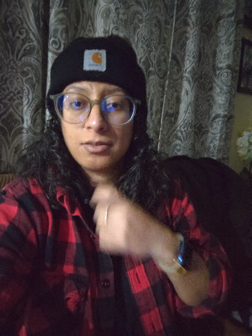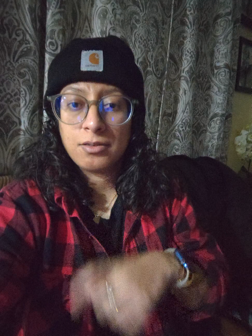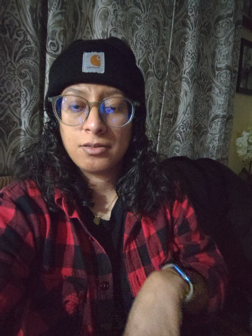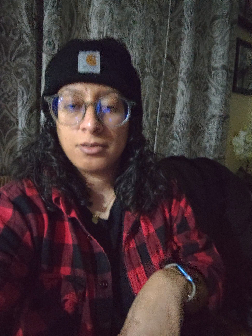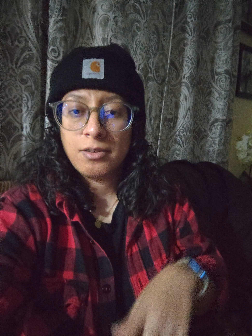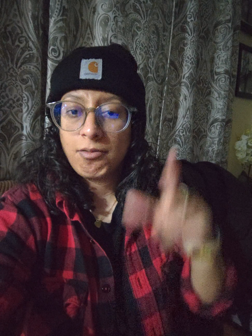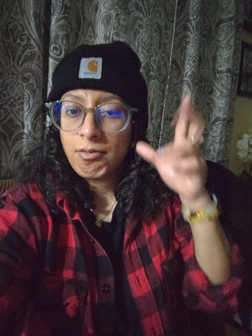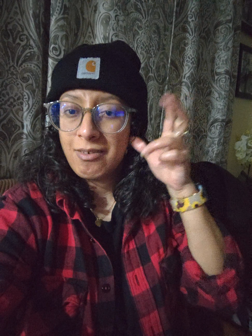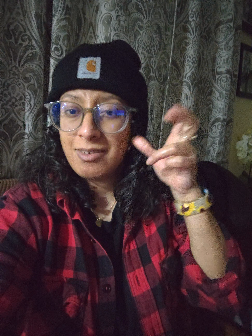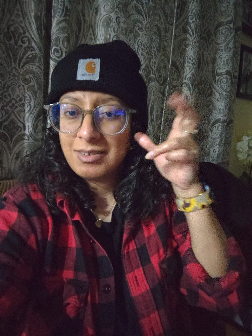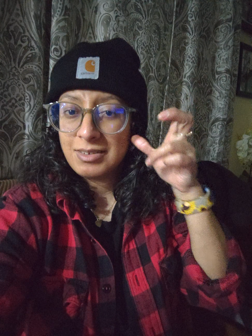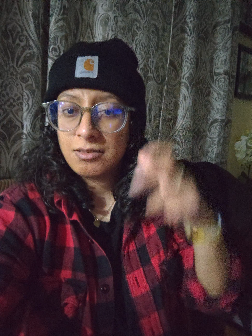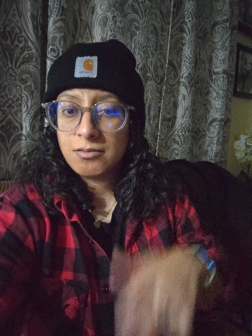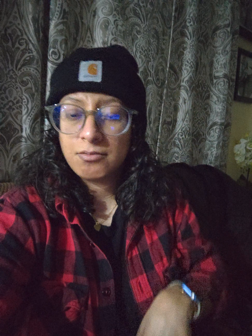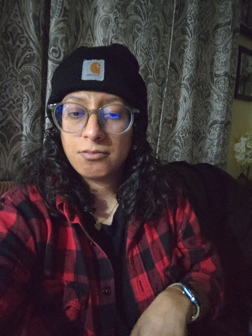listen